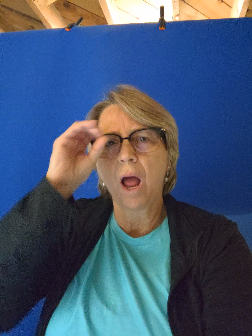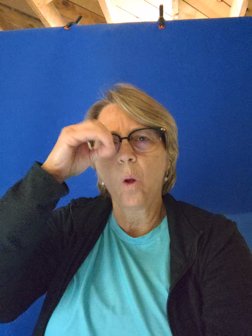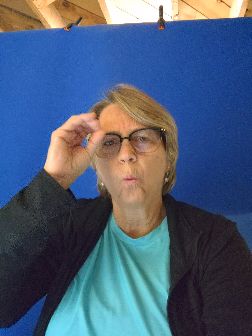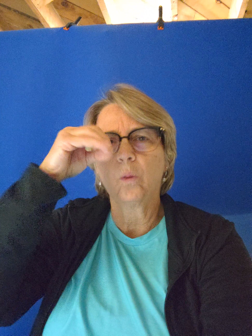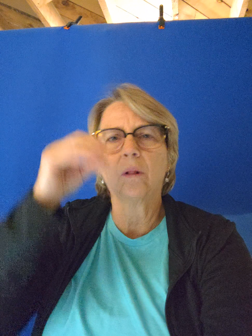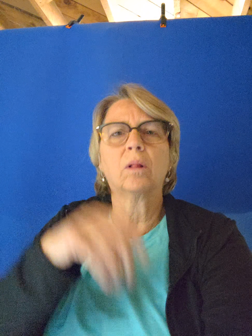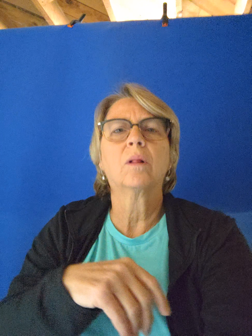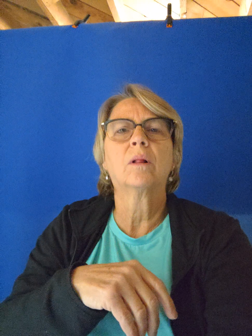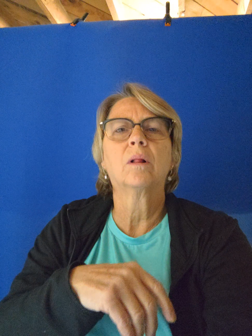owl